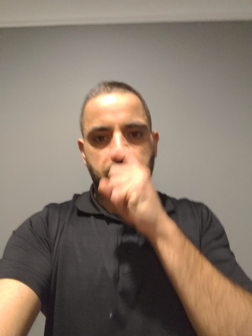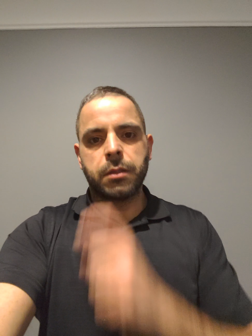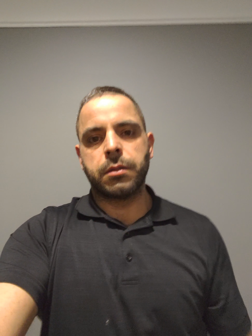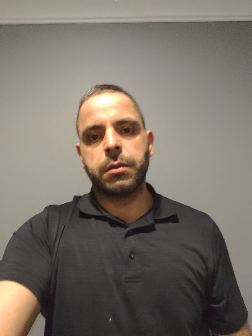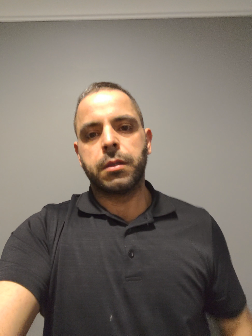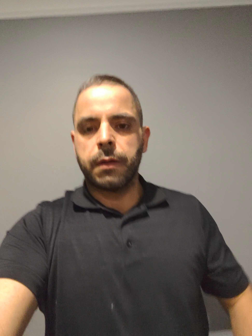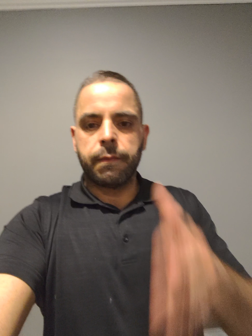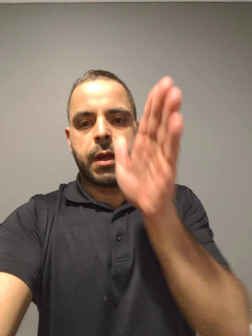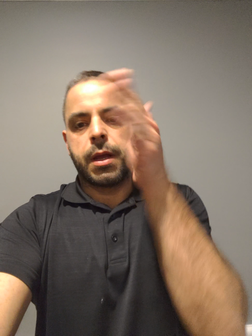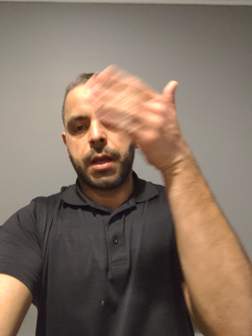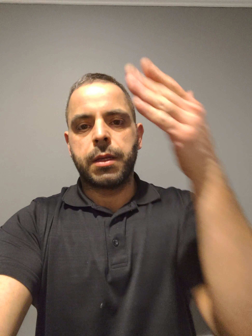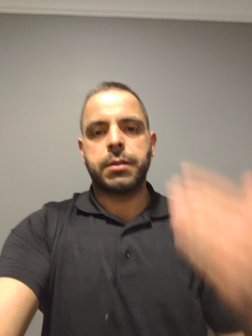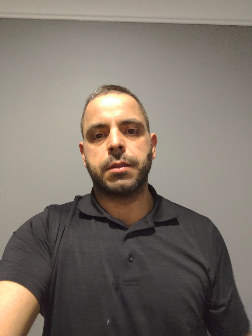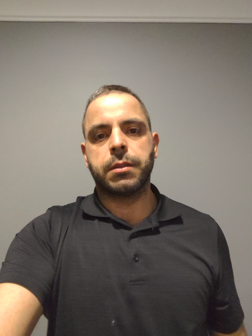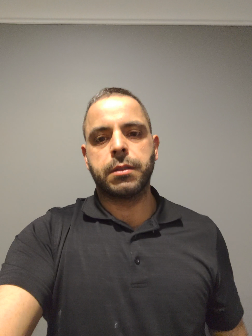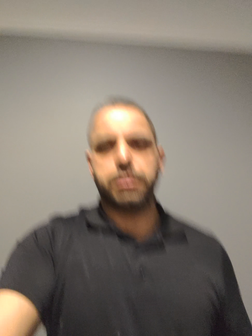flag